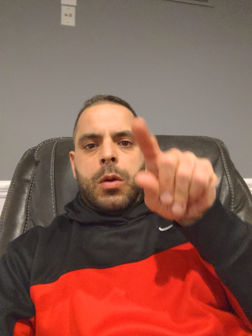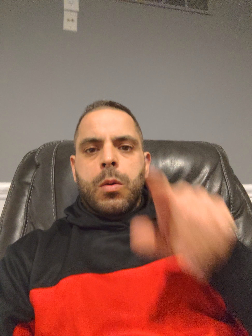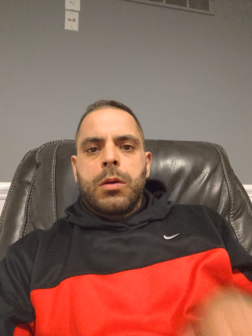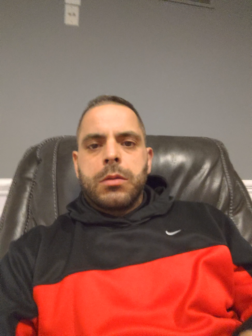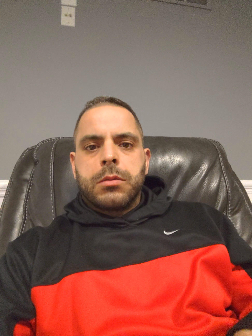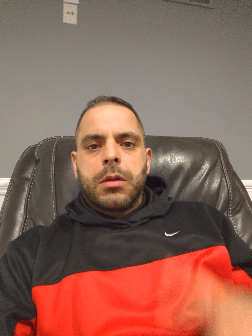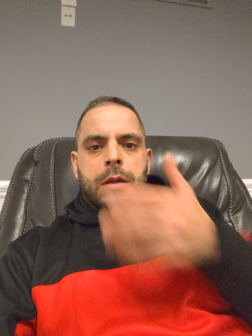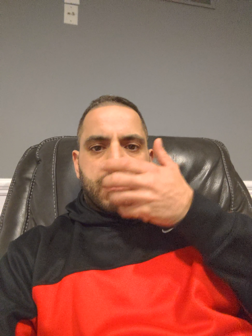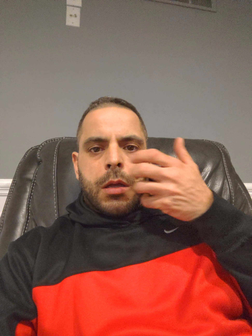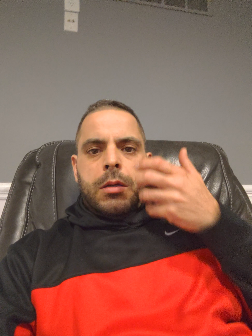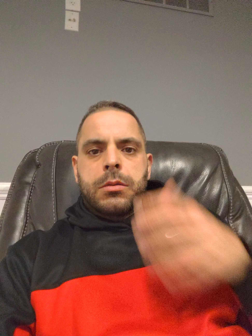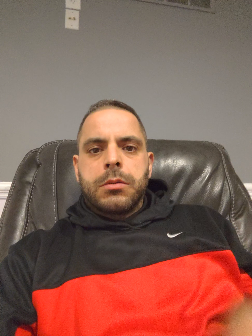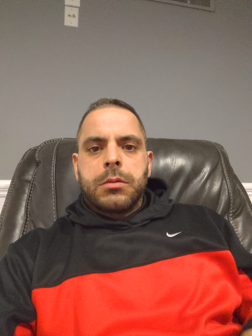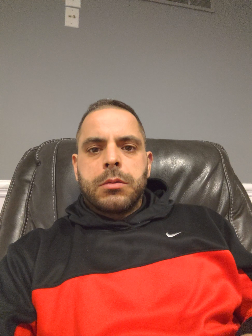tiger